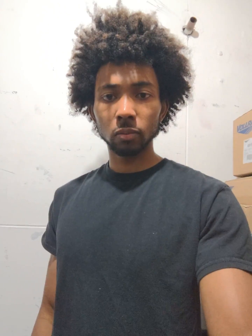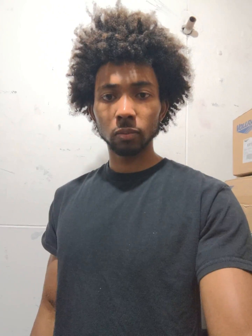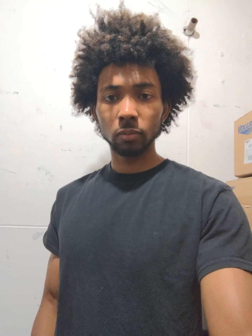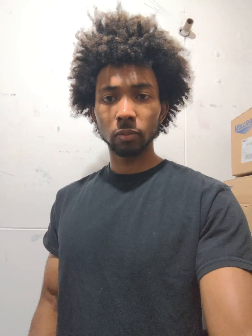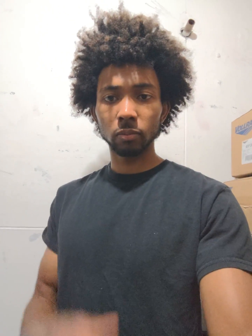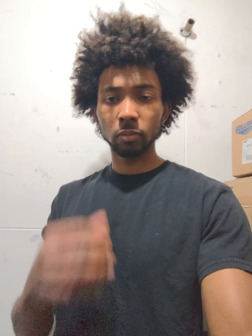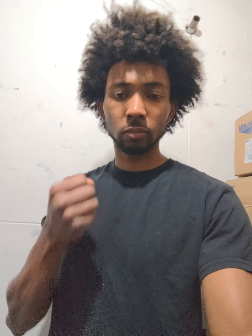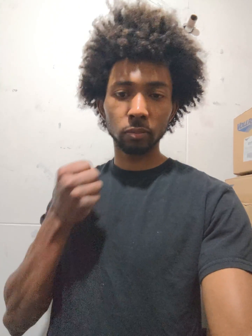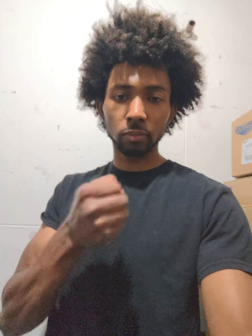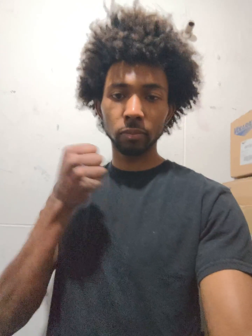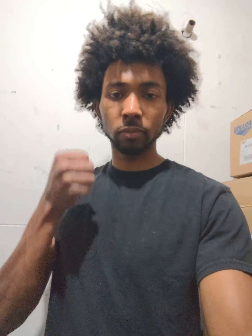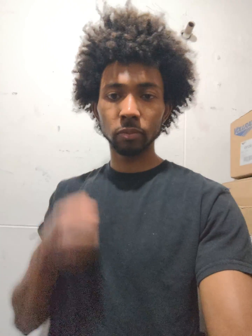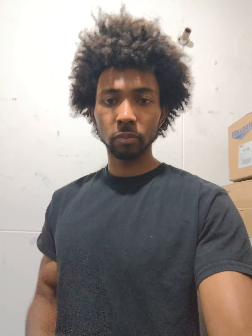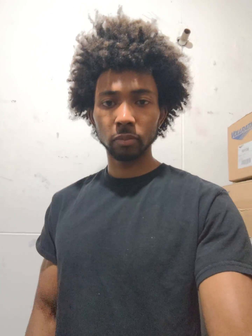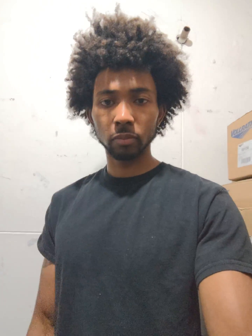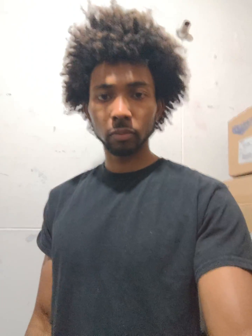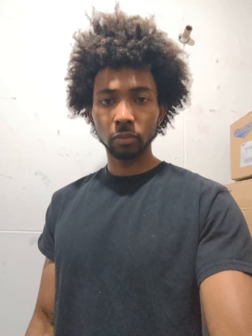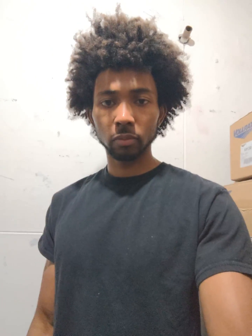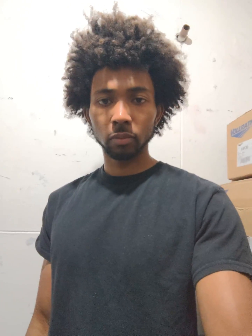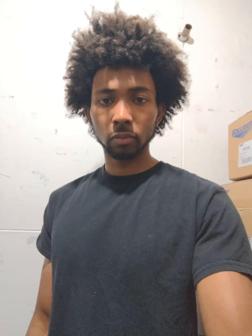hit